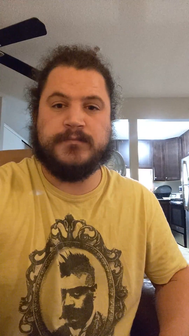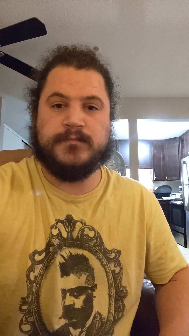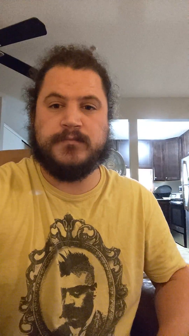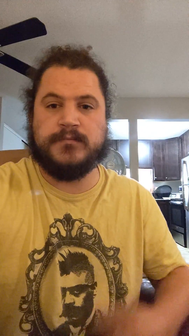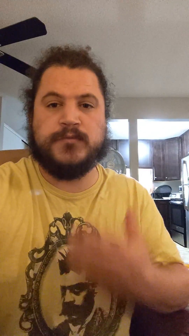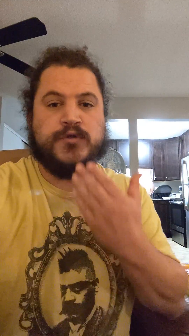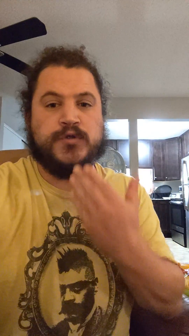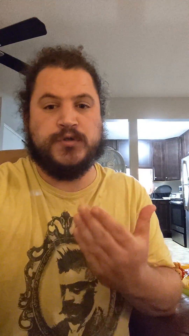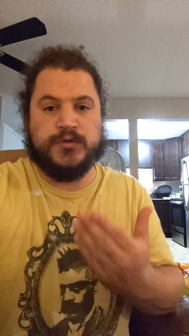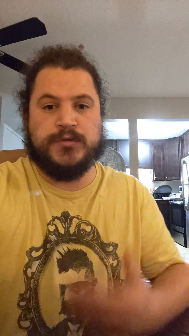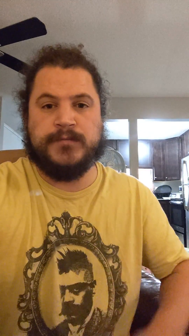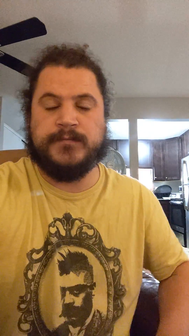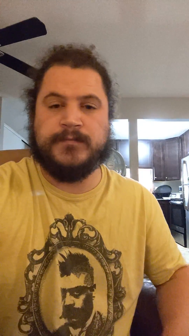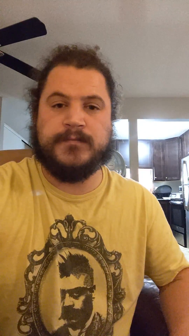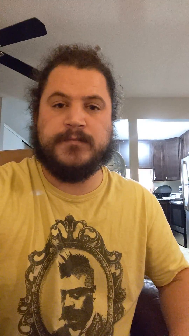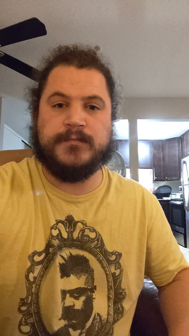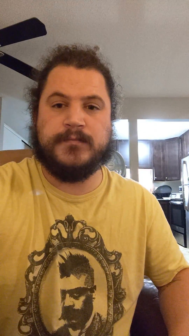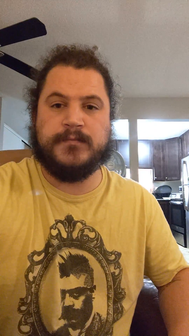good